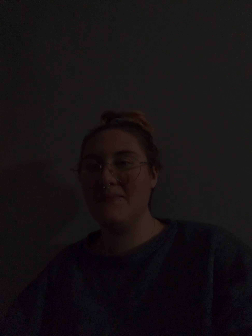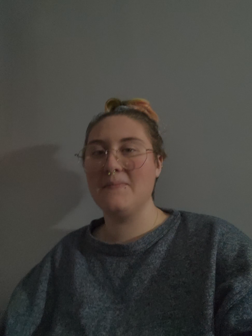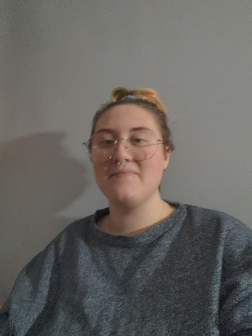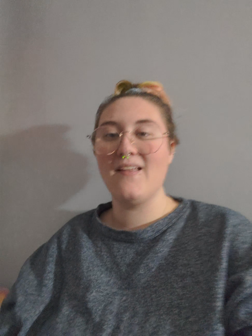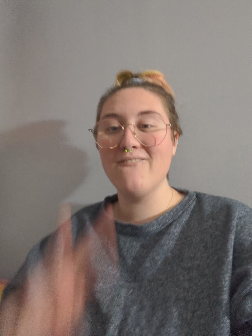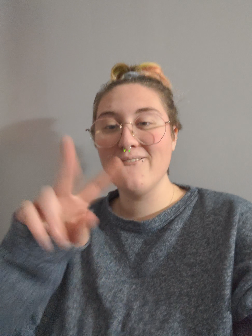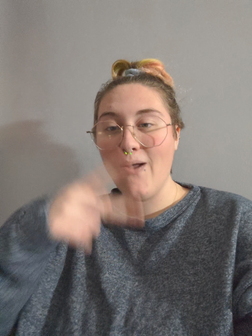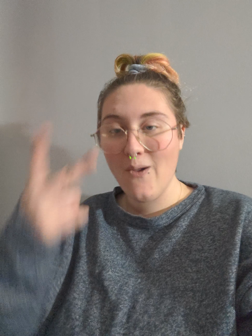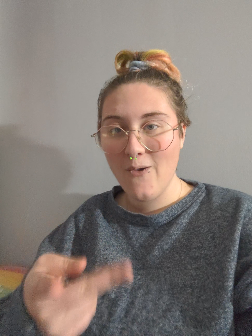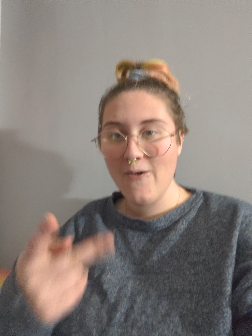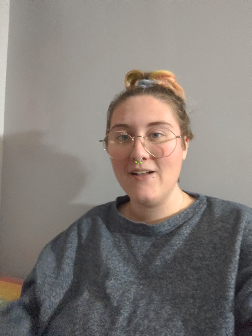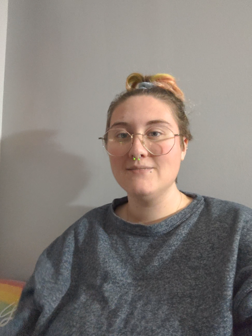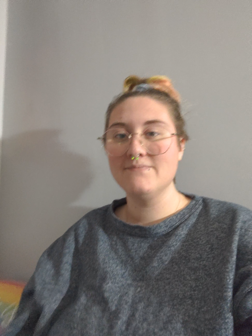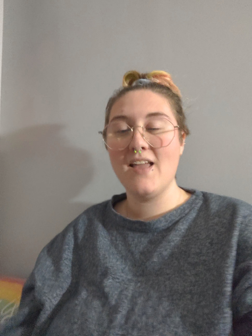fall